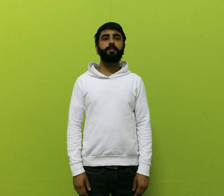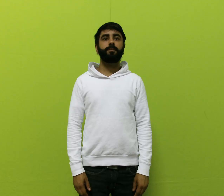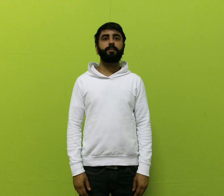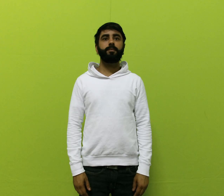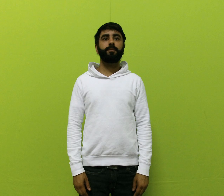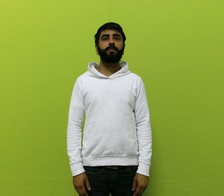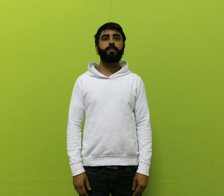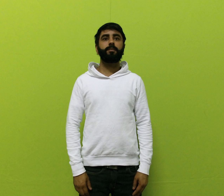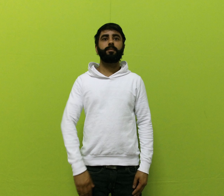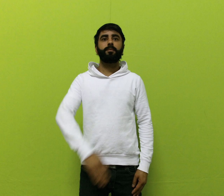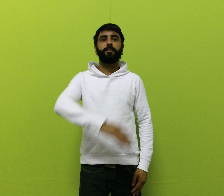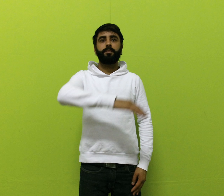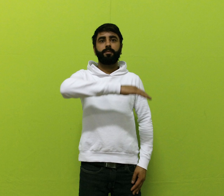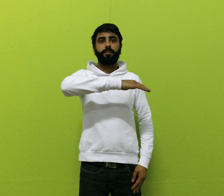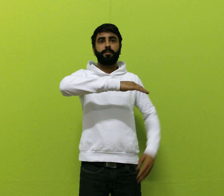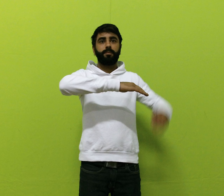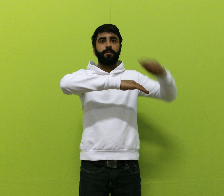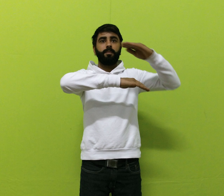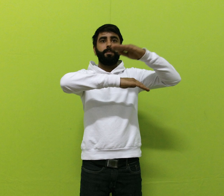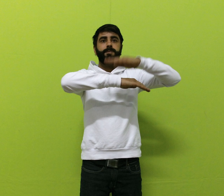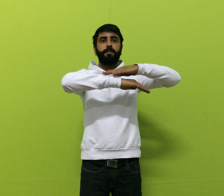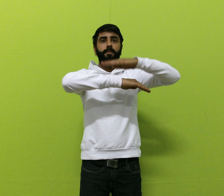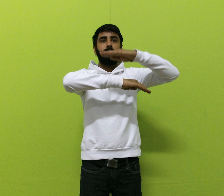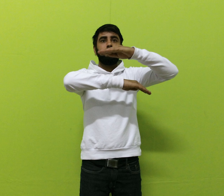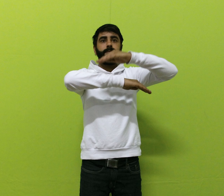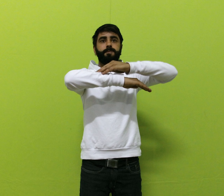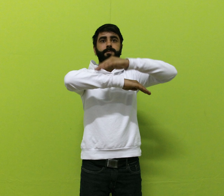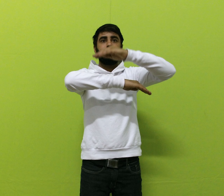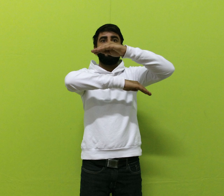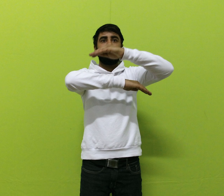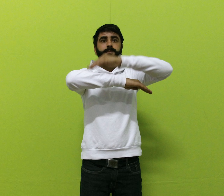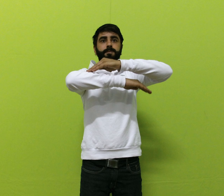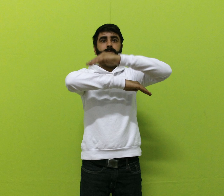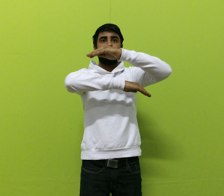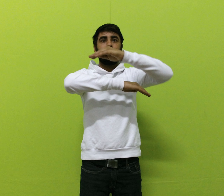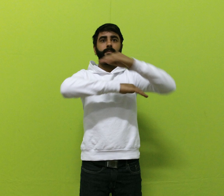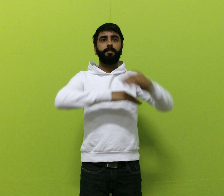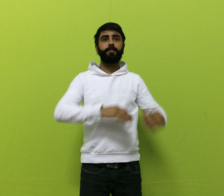sapo